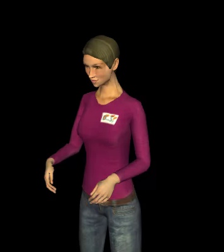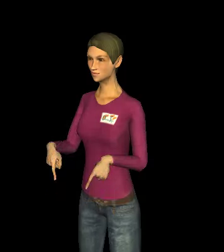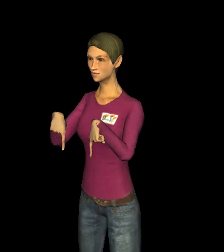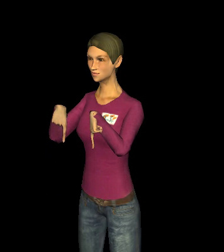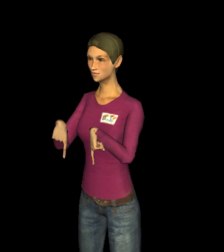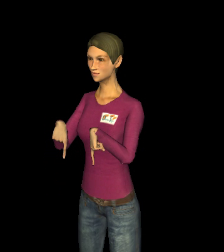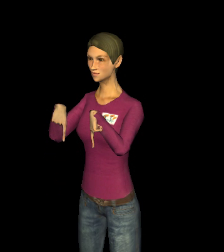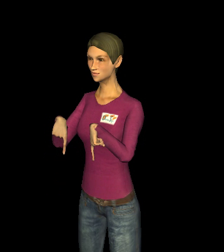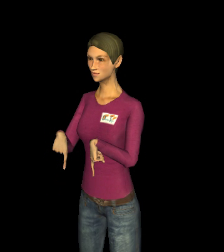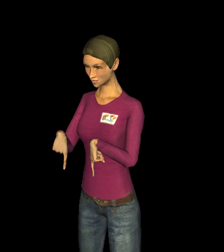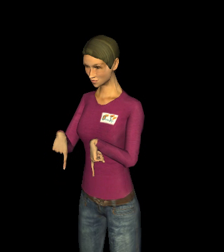وزير